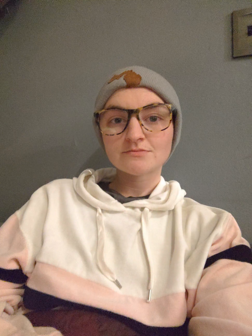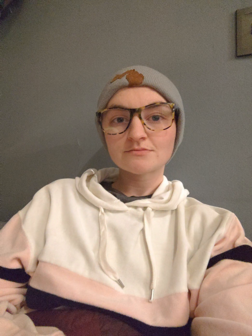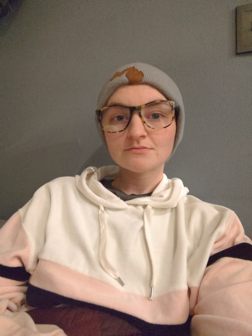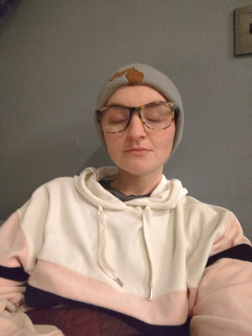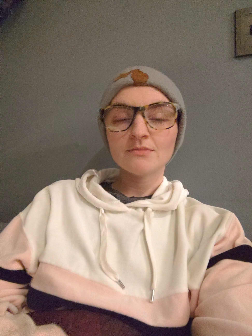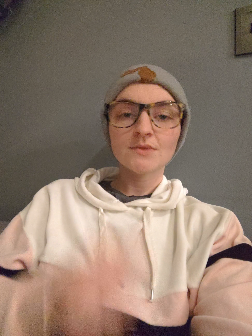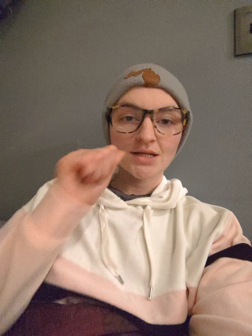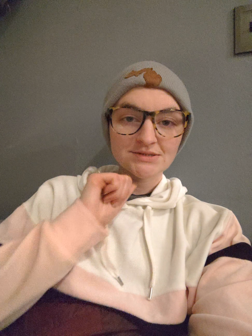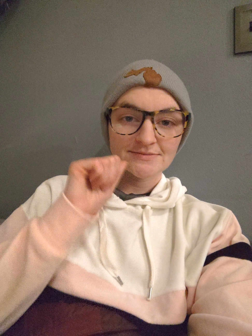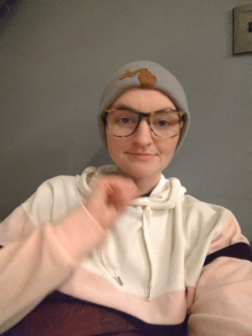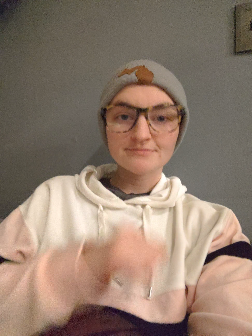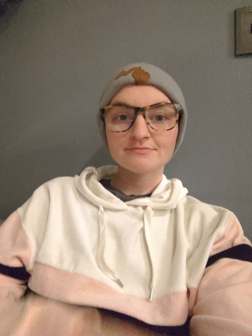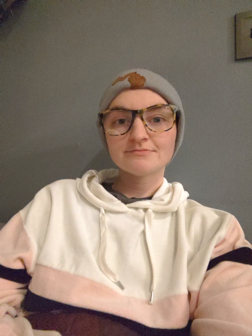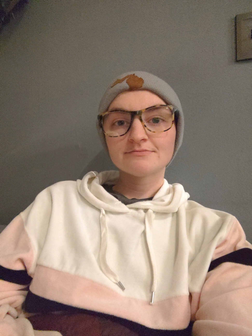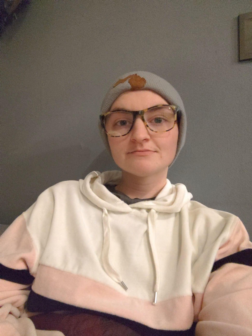aunt